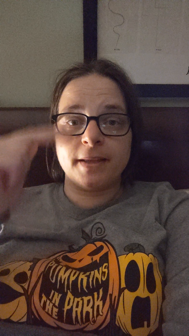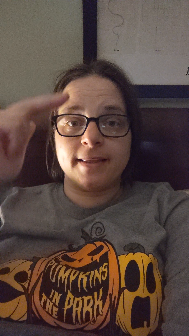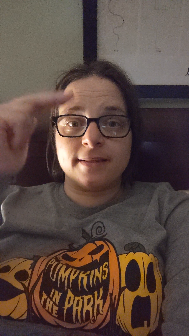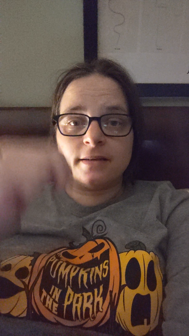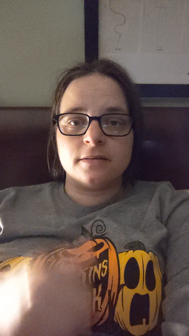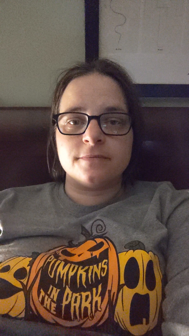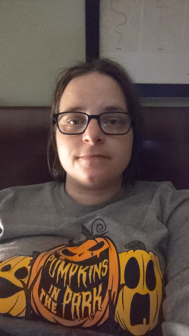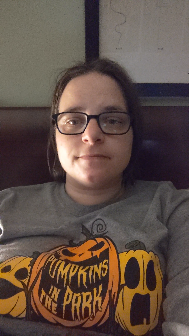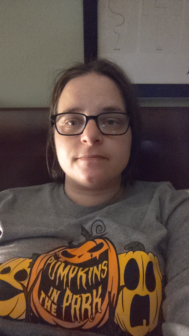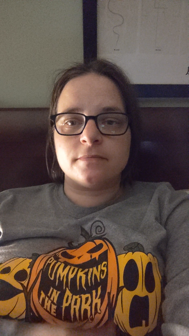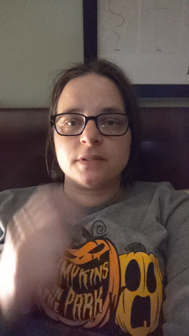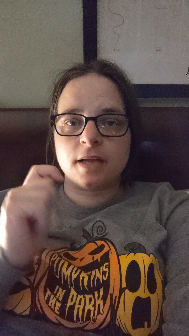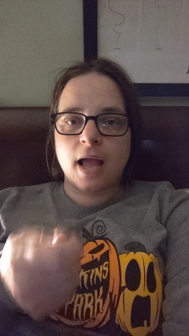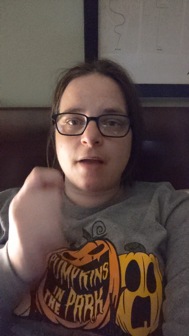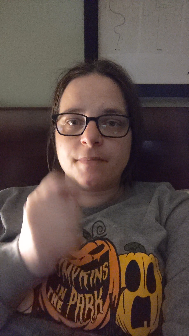hammer